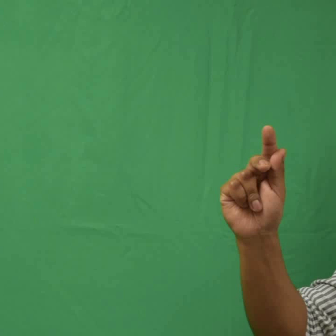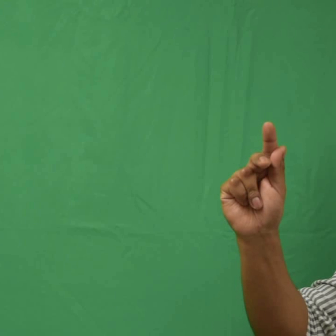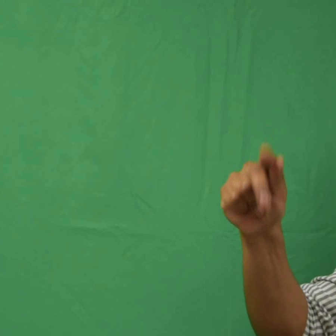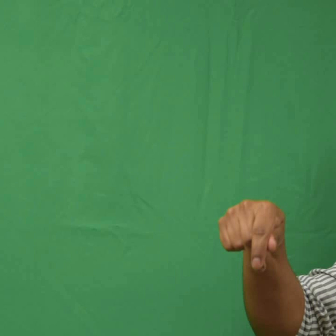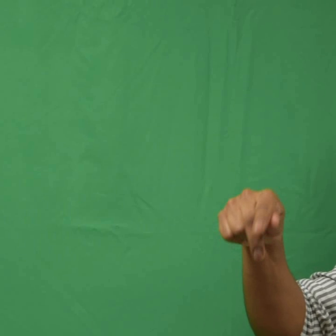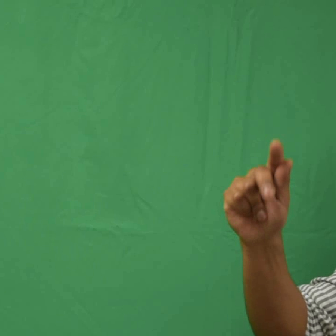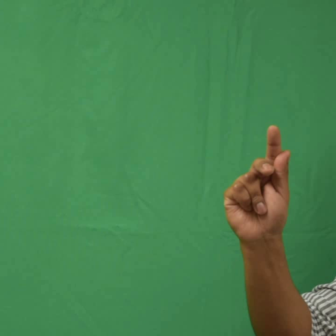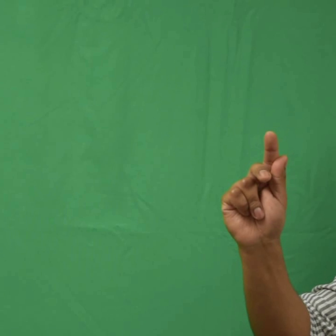K